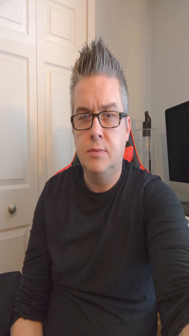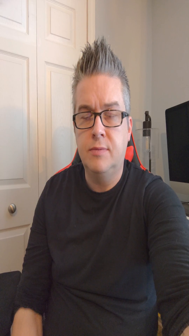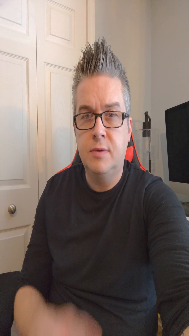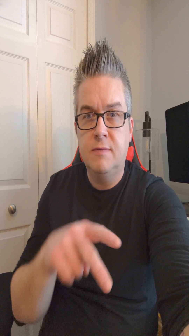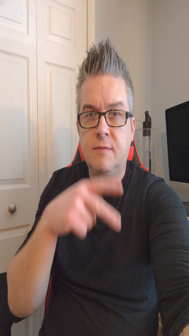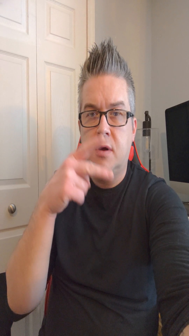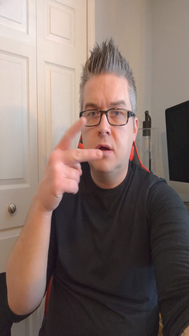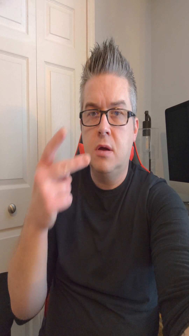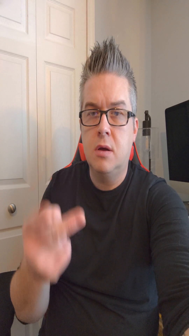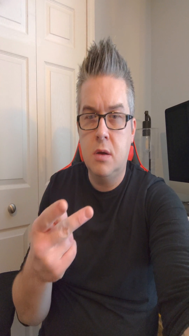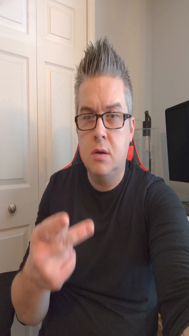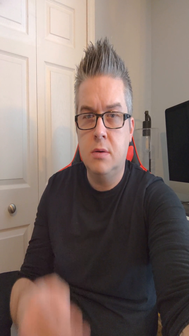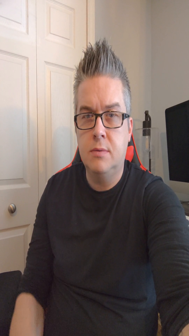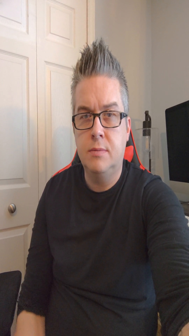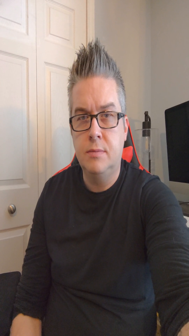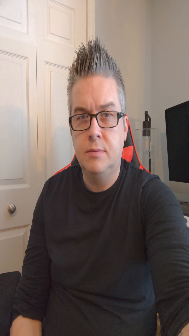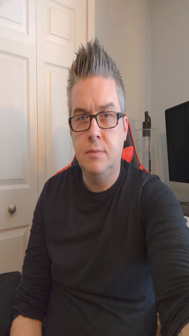fall